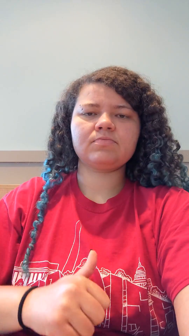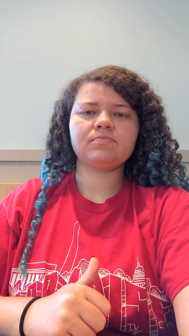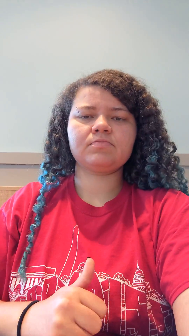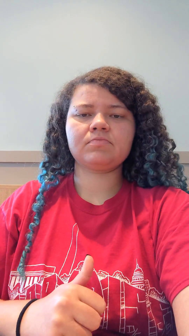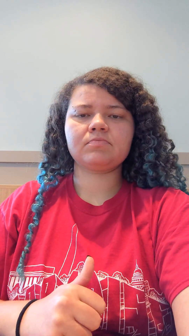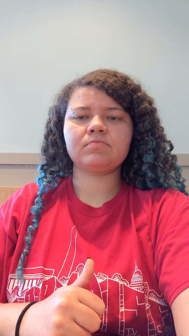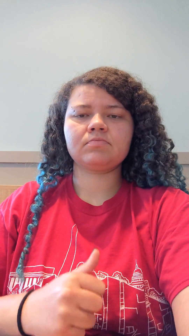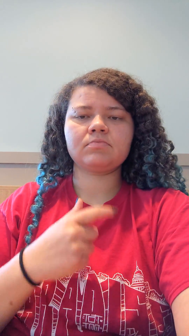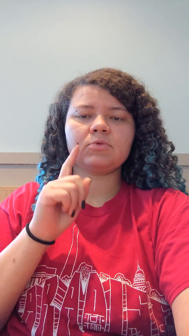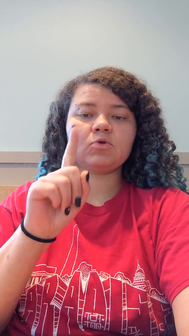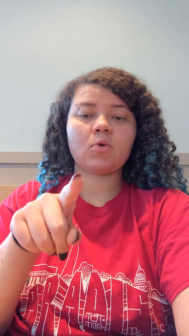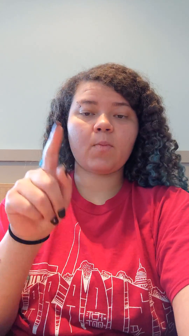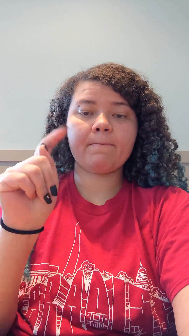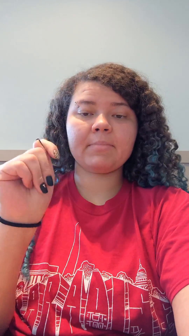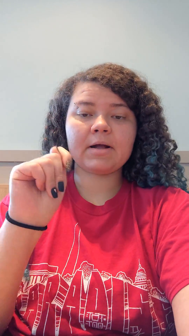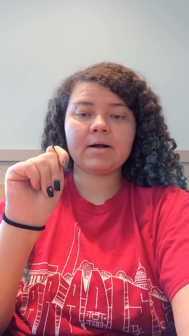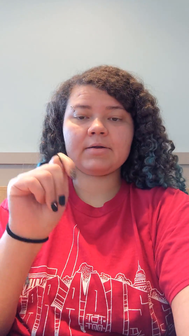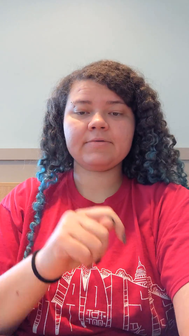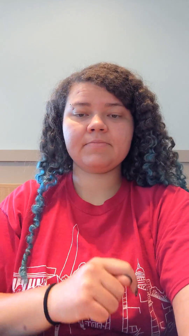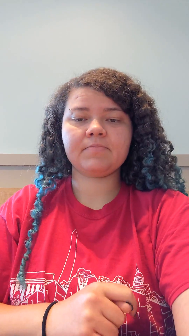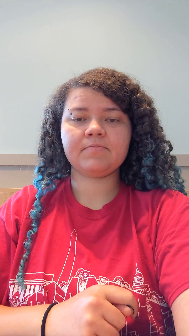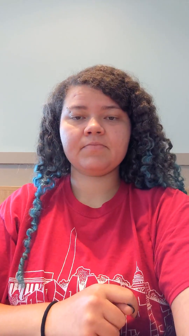go potty